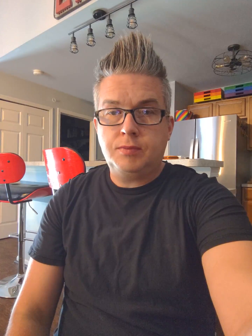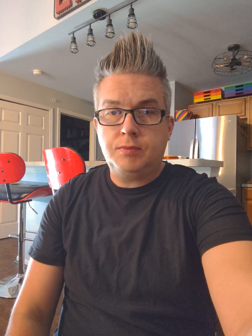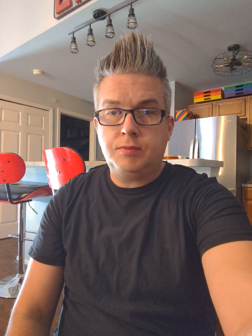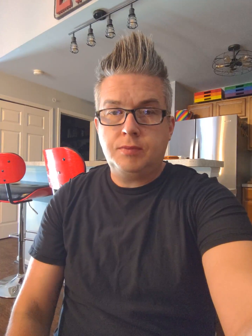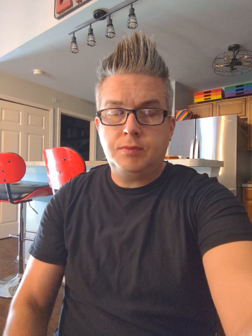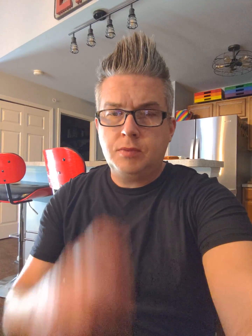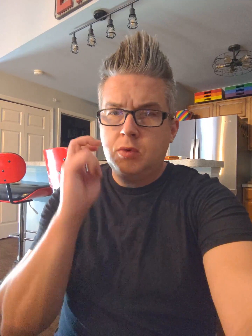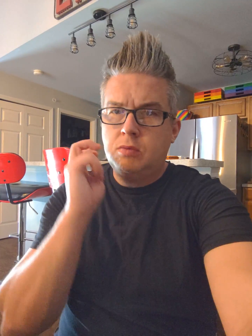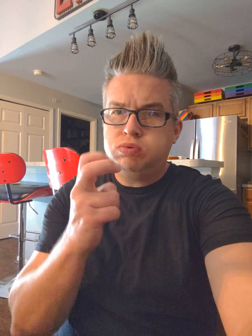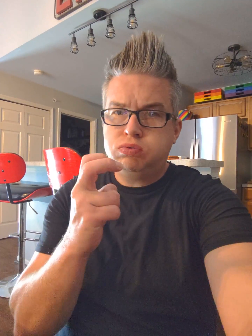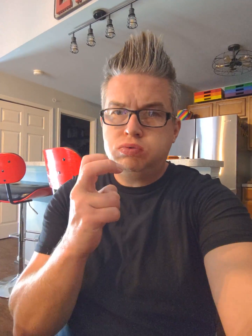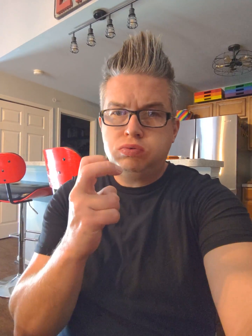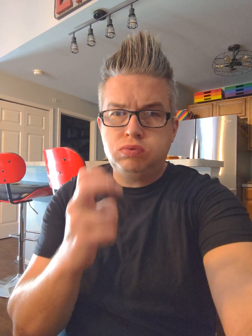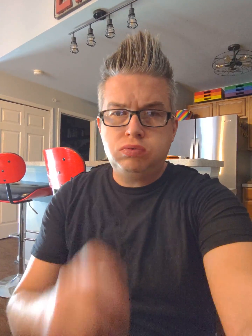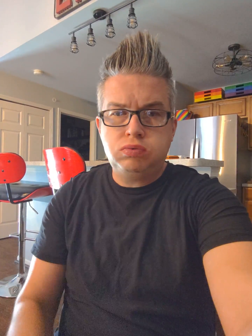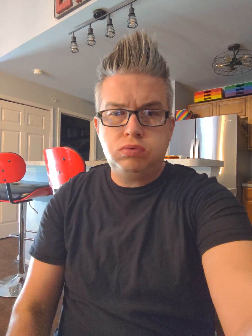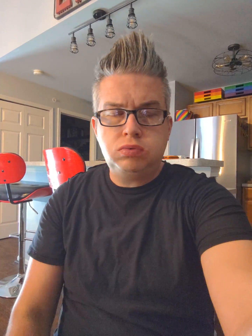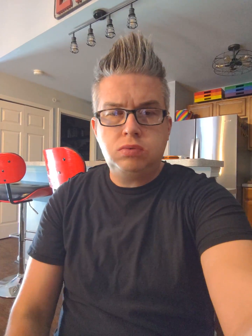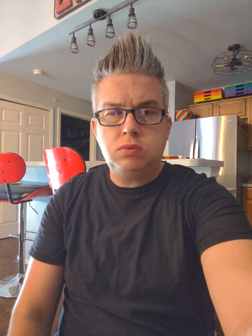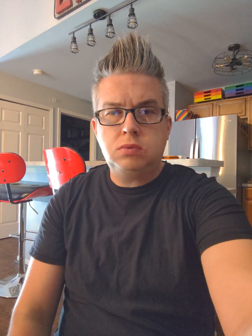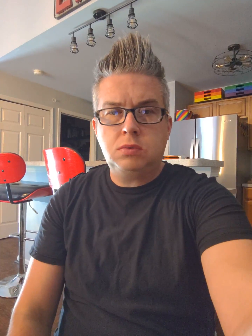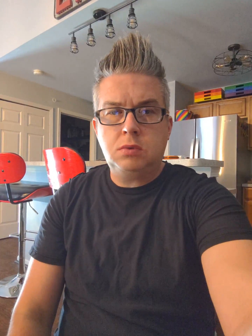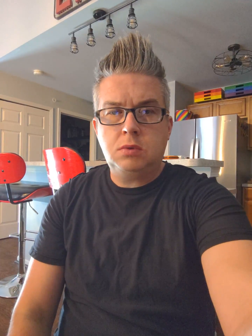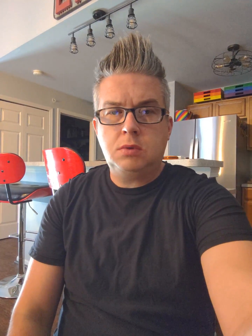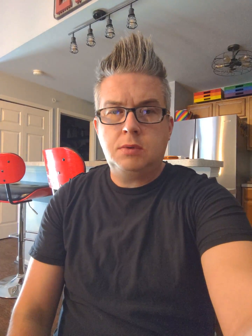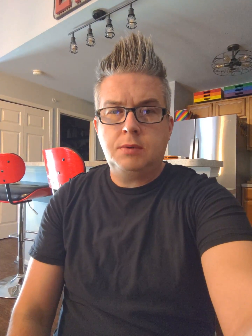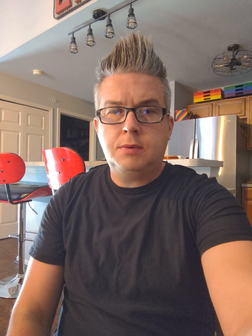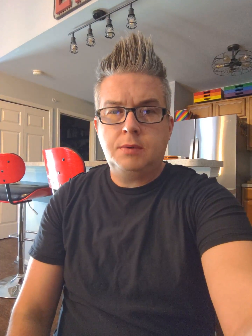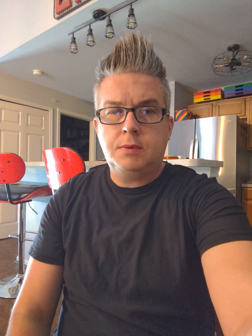hard